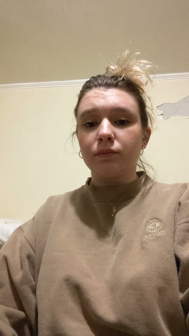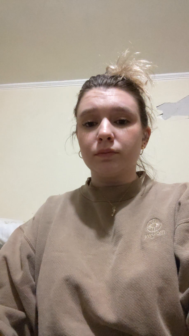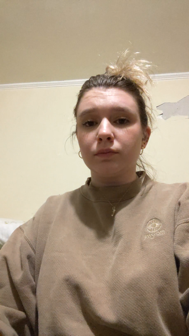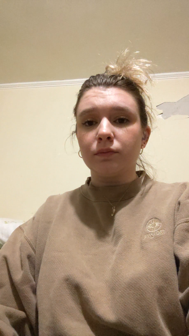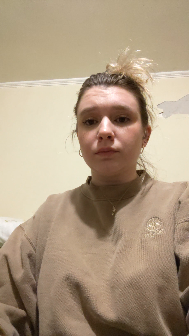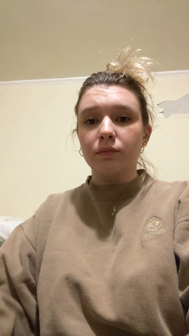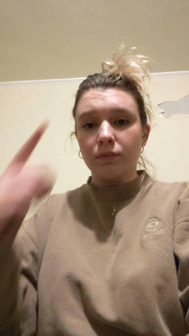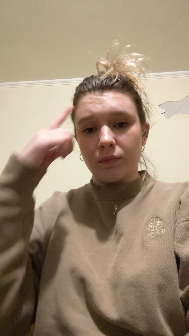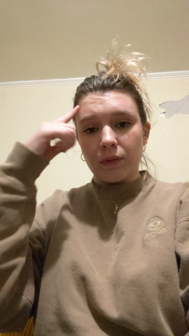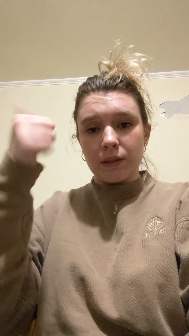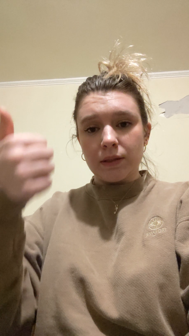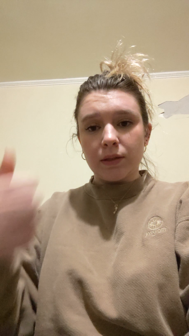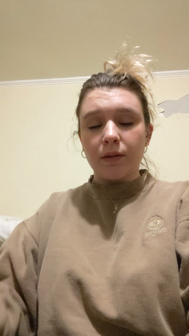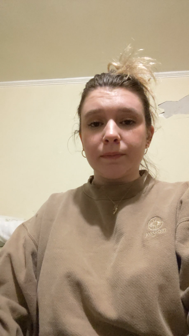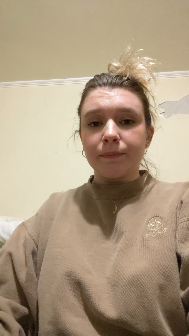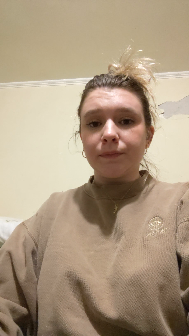dime